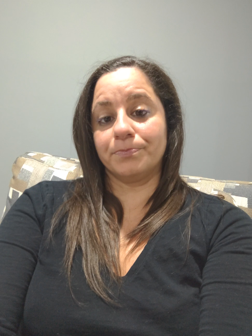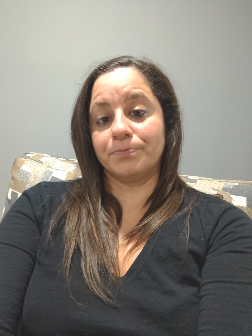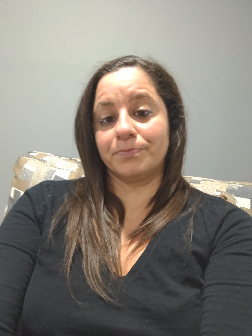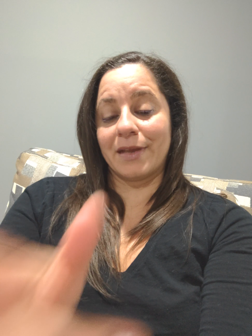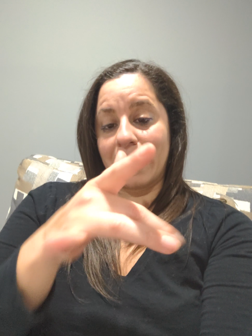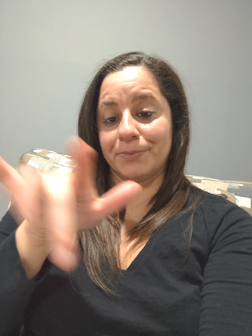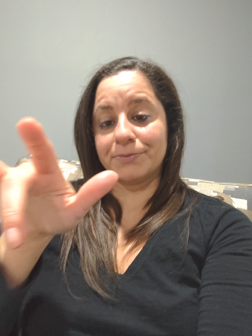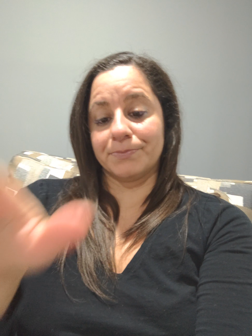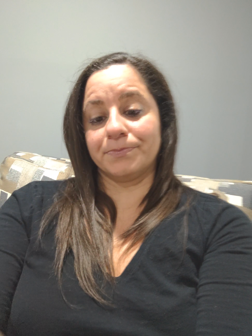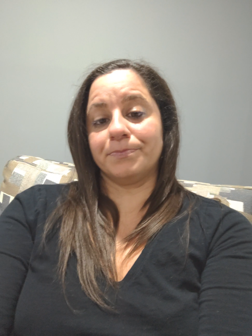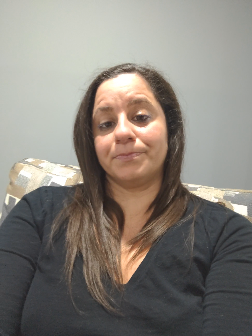empty